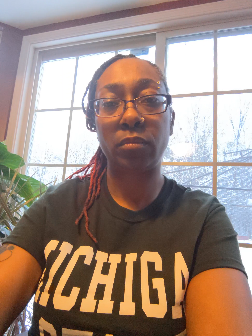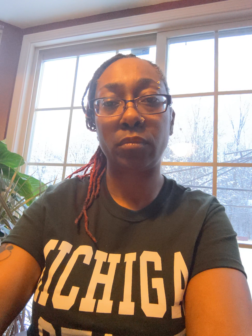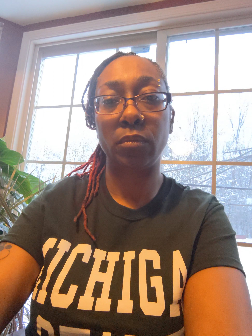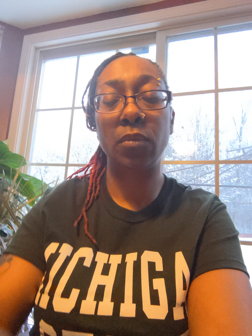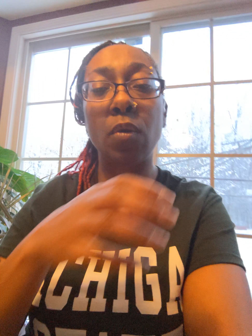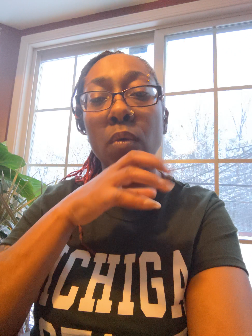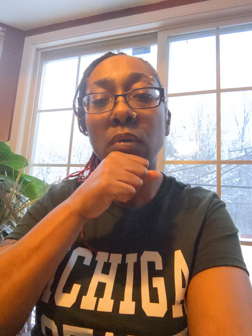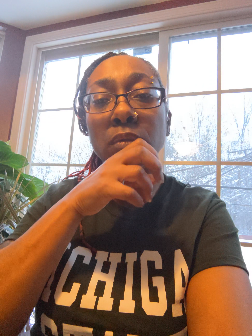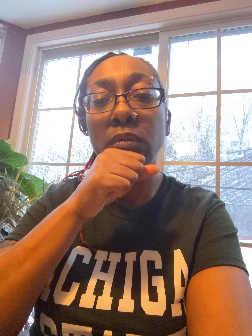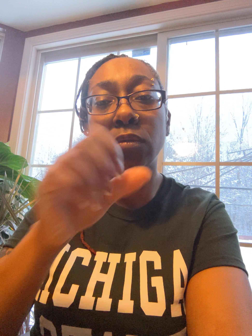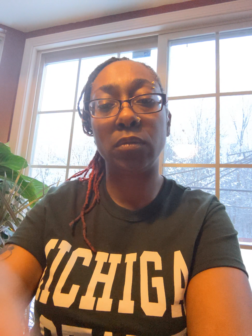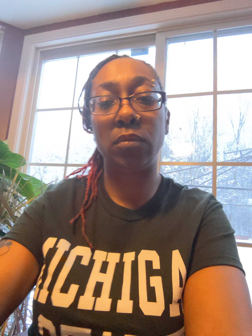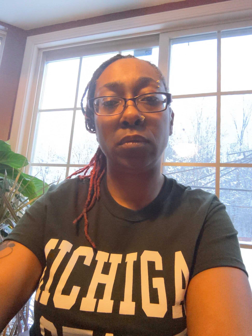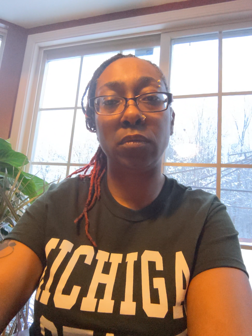orange